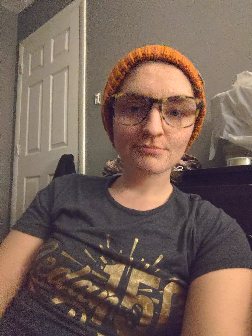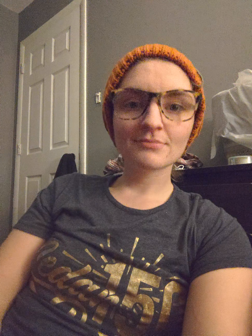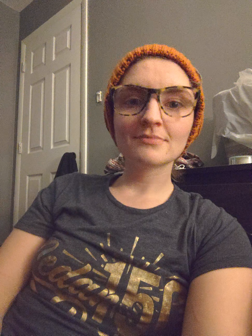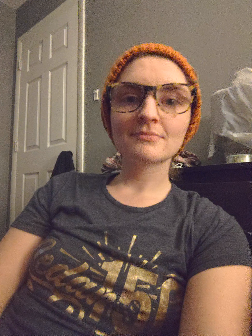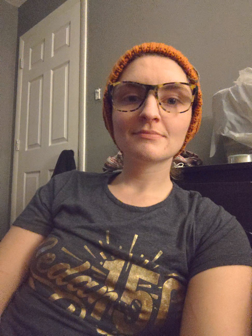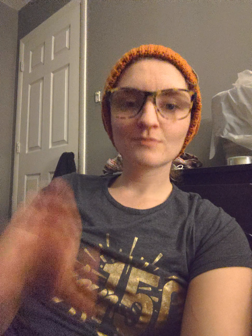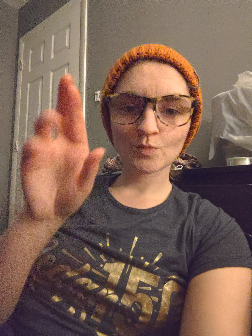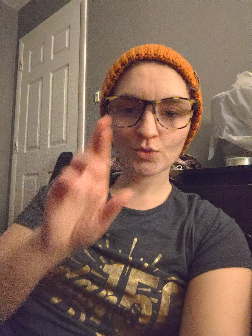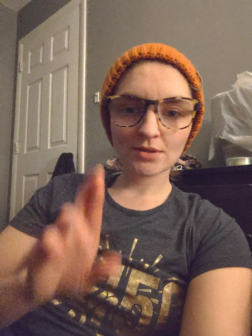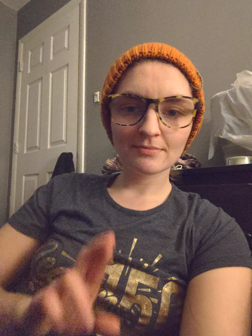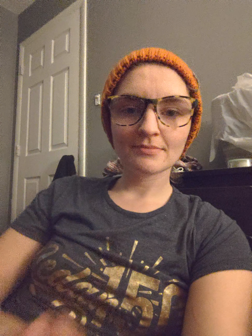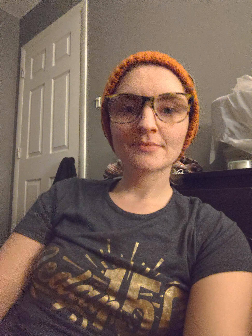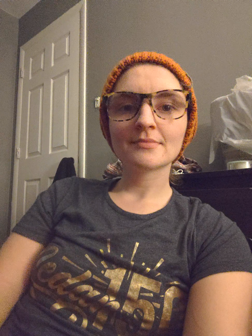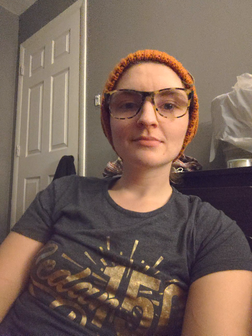refrigerator